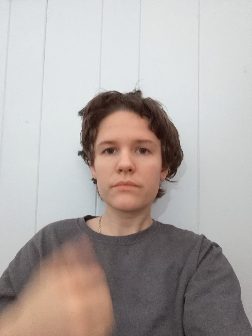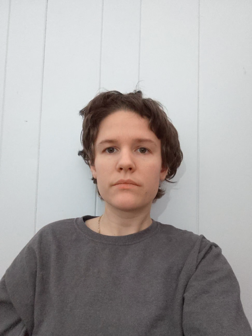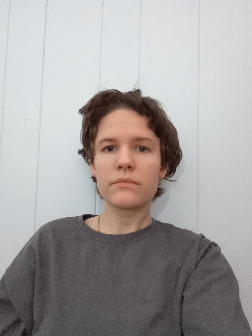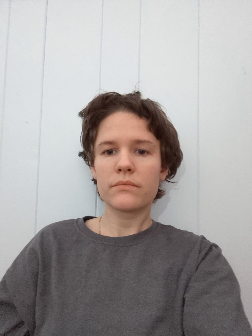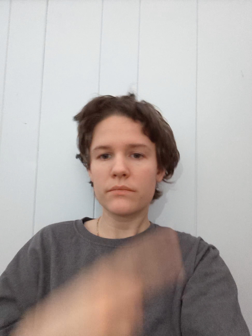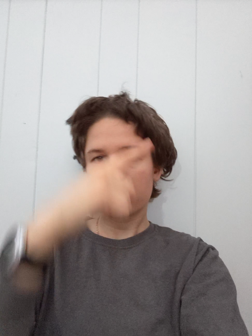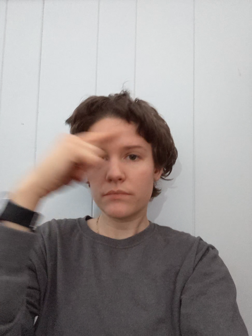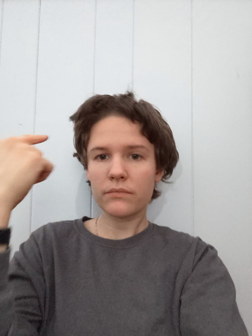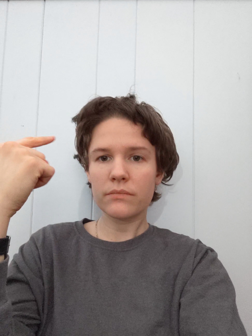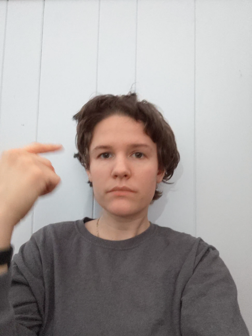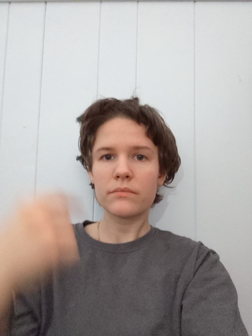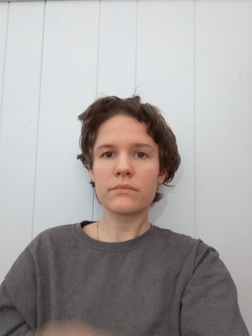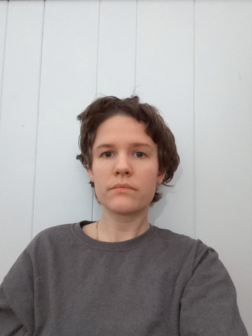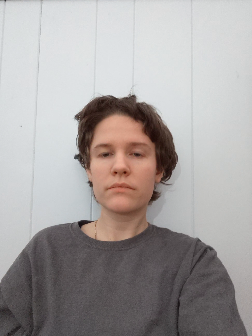black